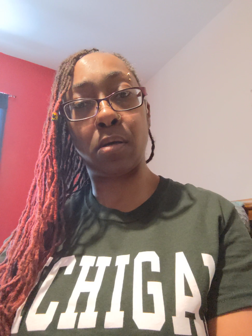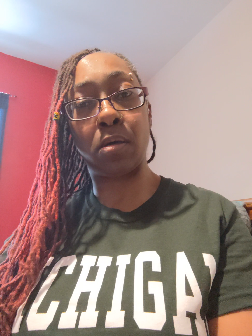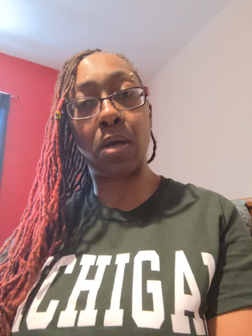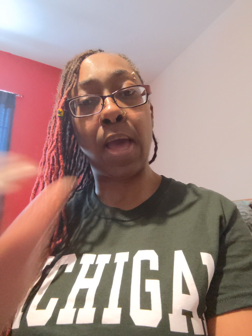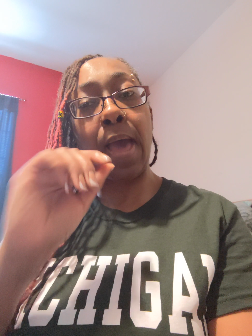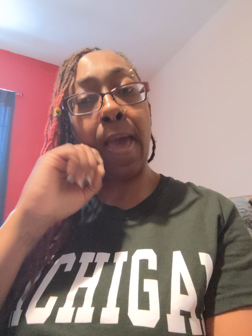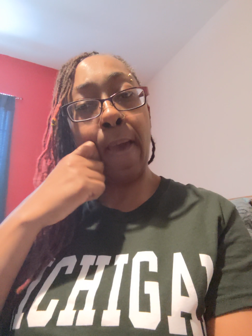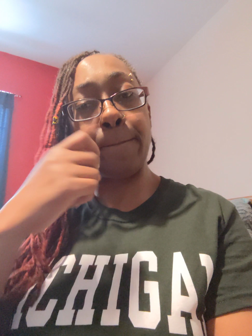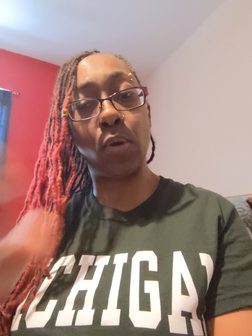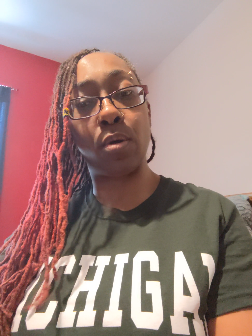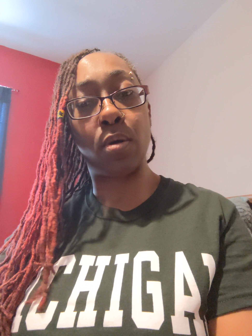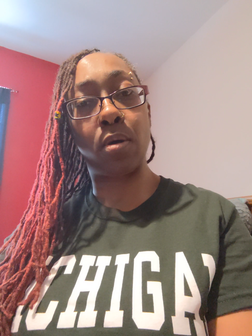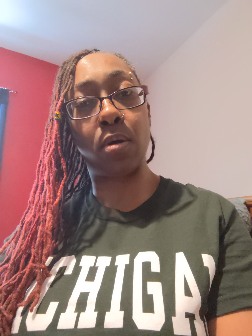apple